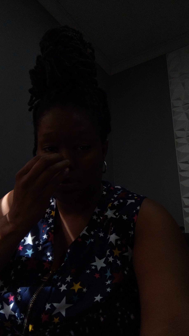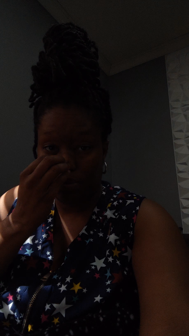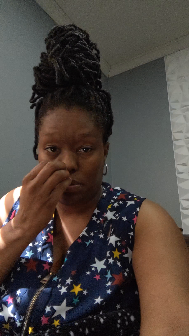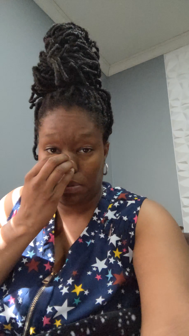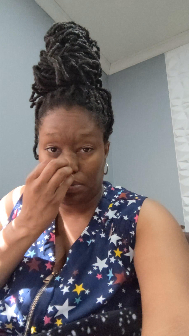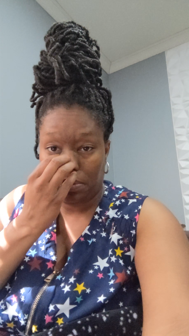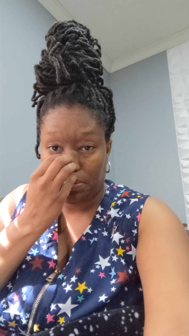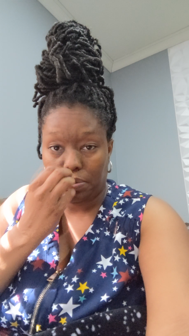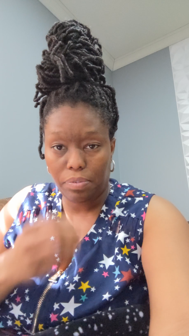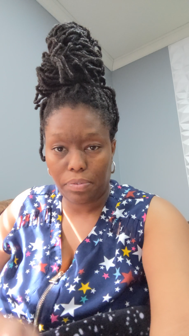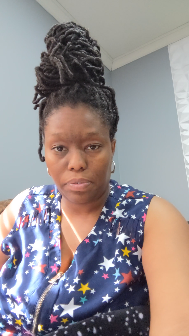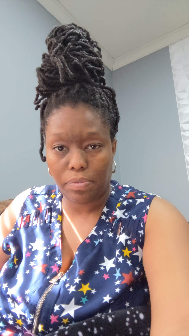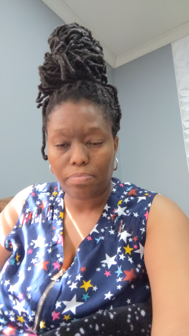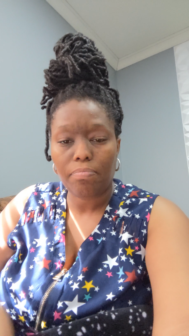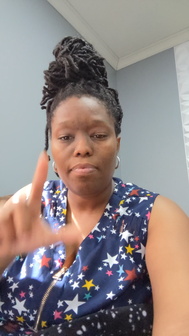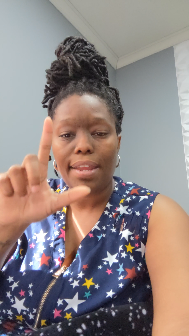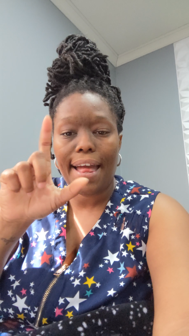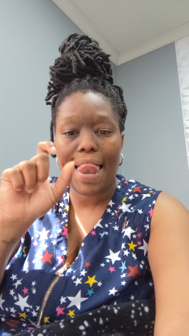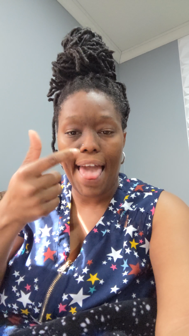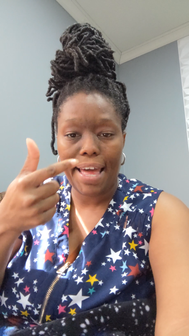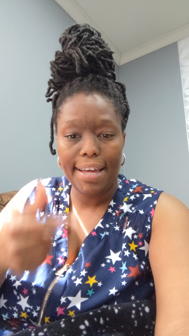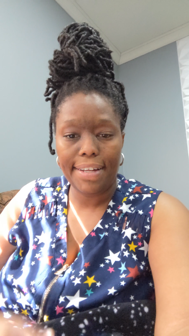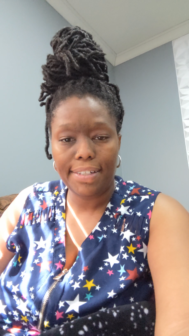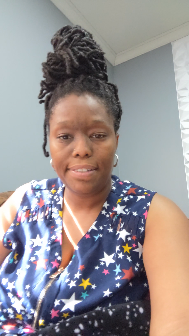leg